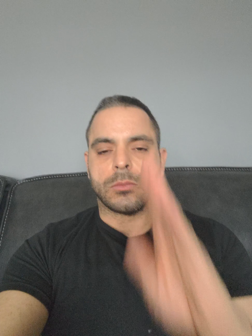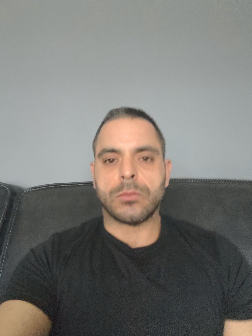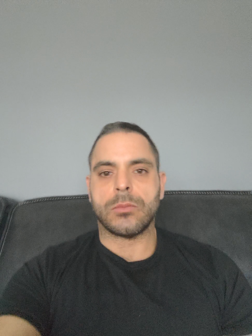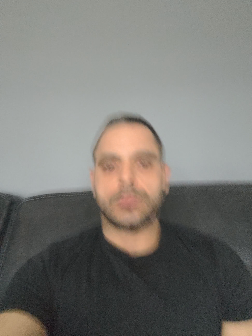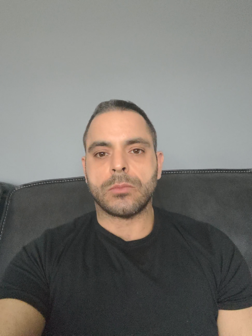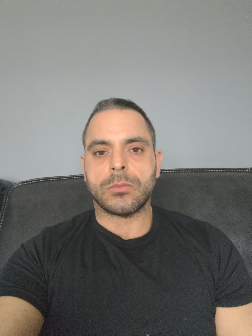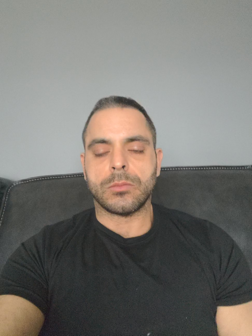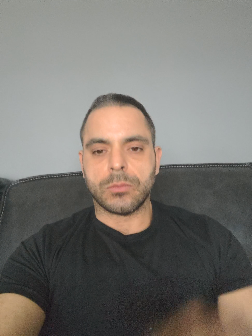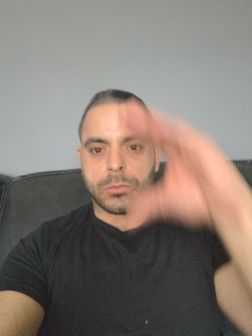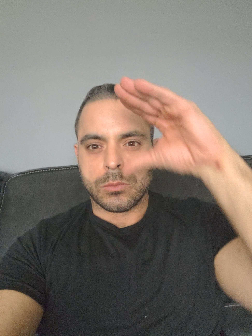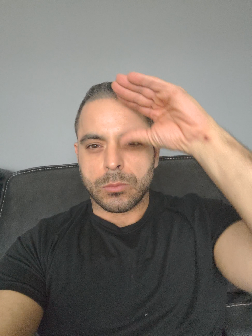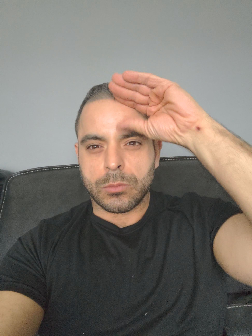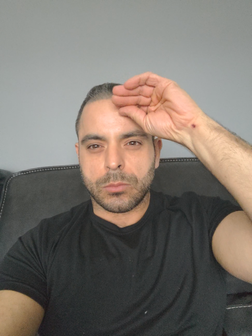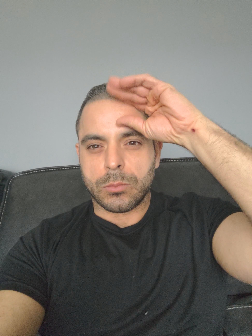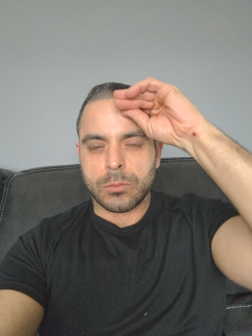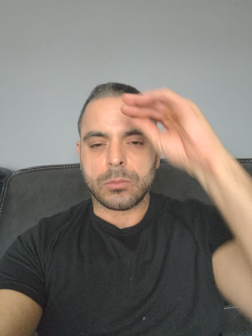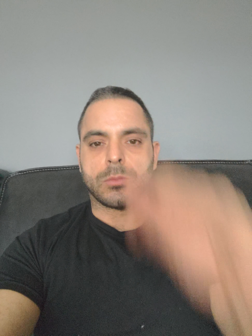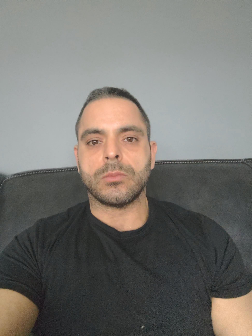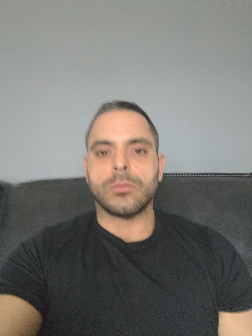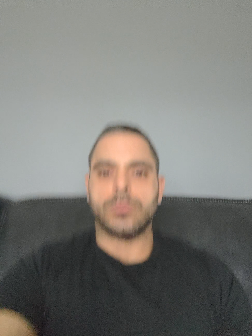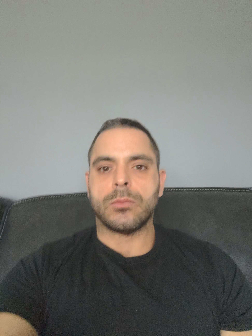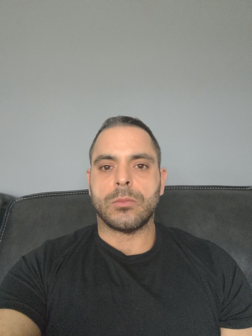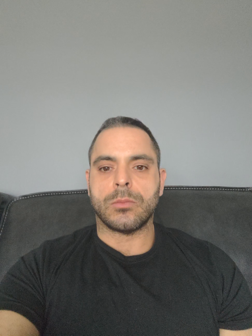boy